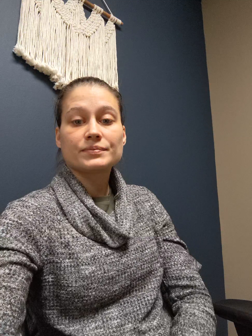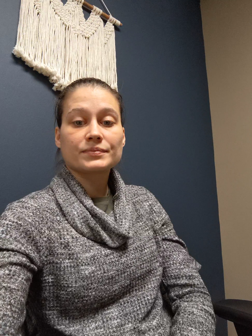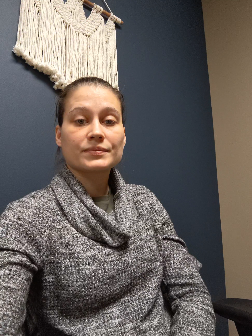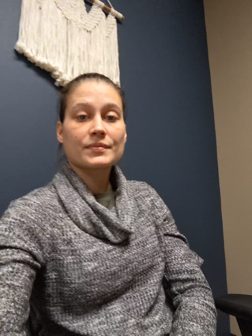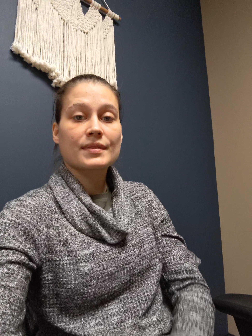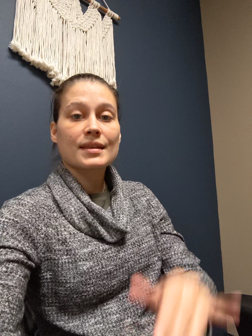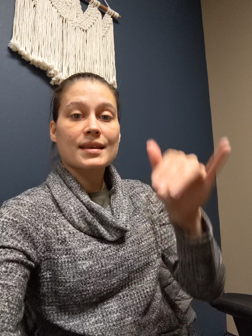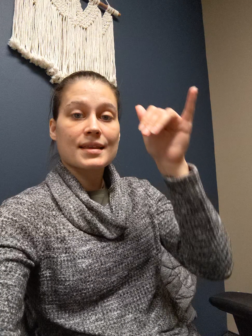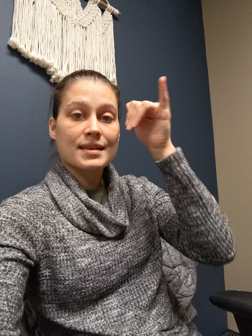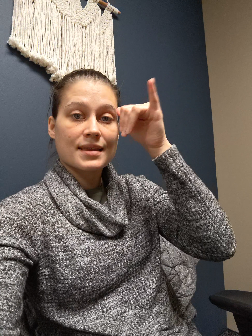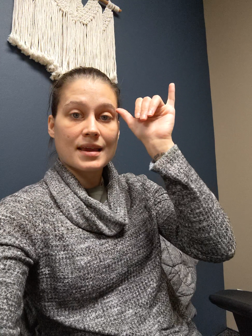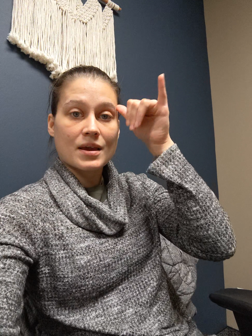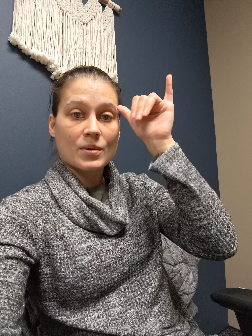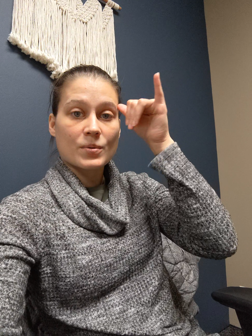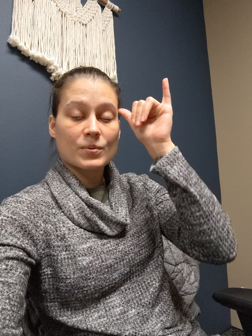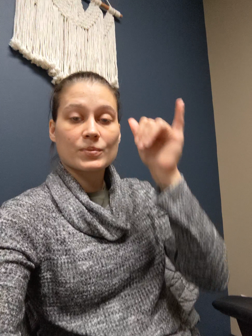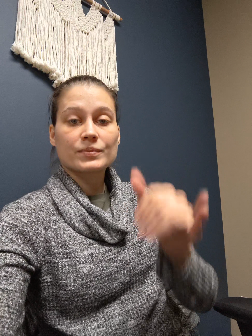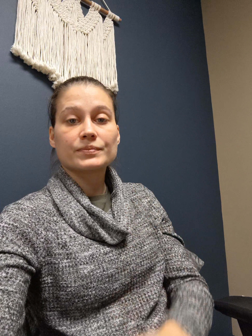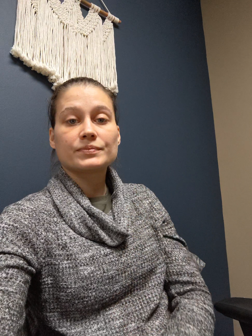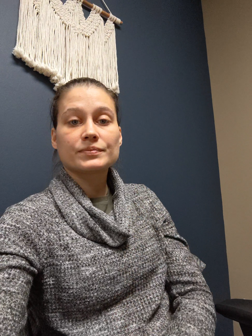cow